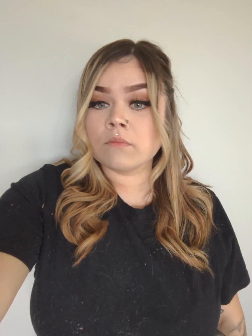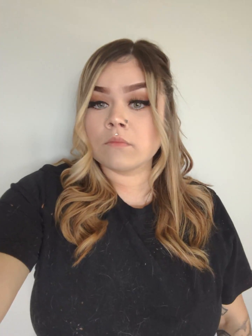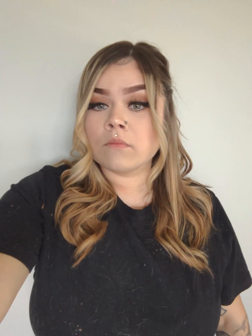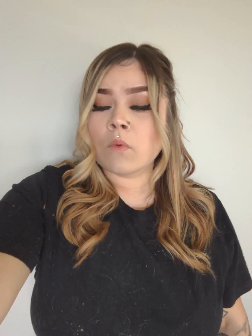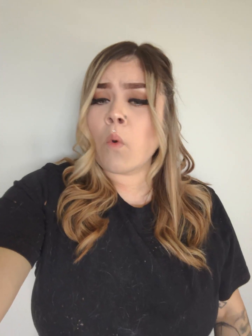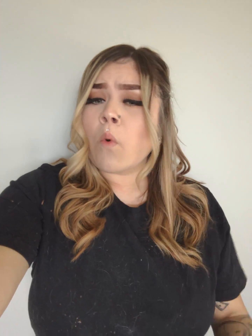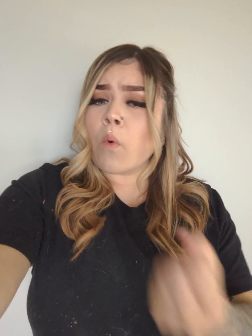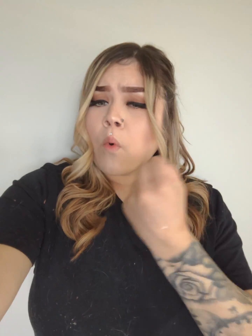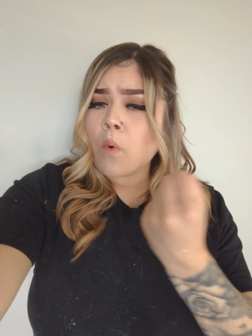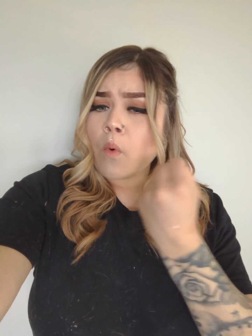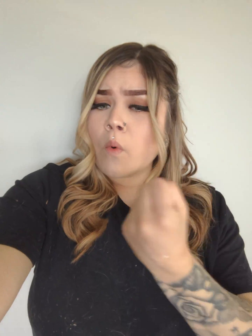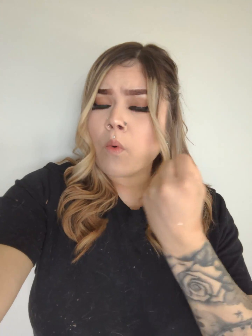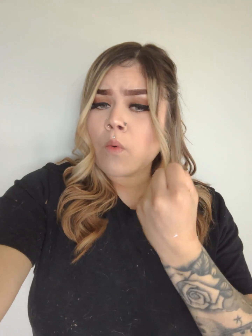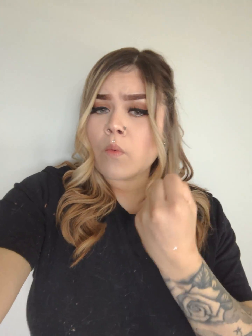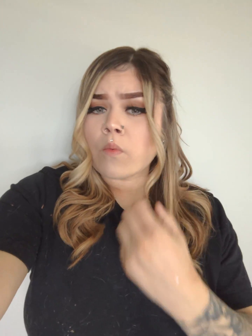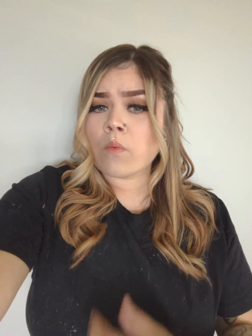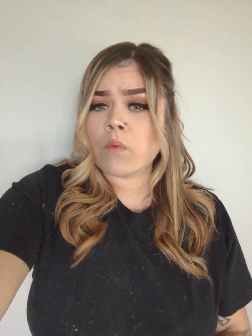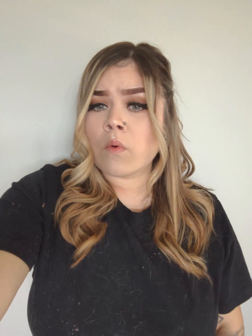hold